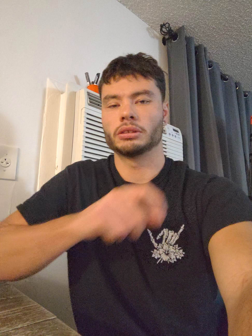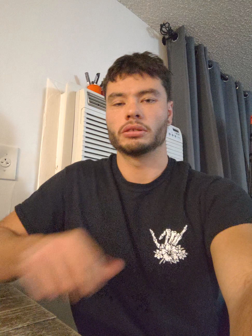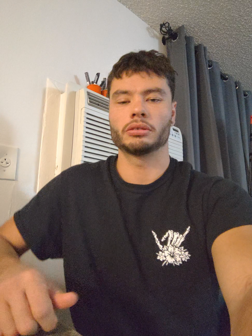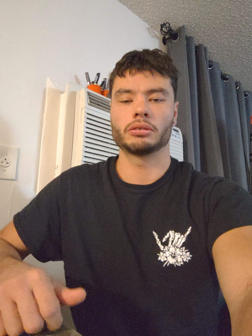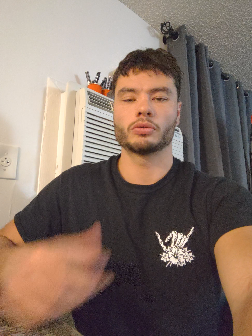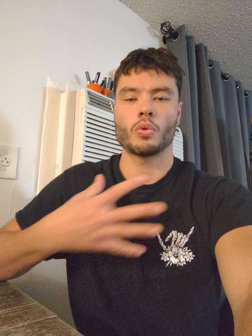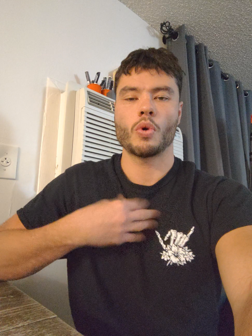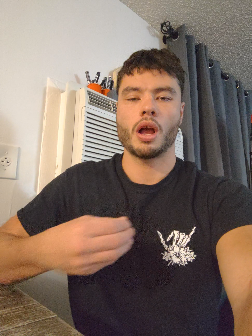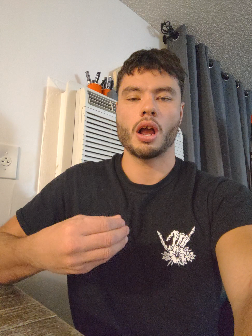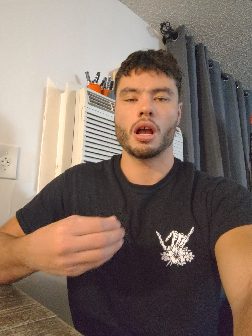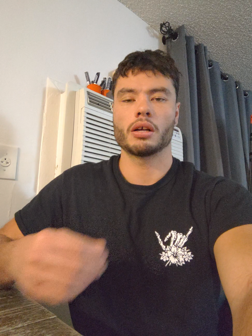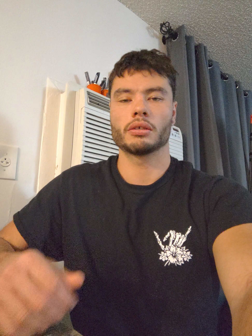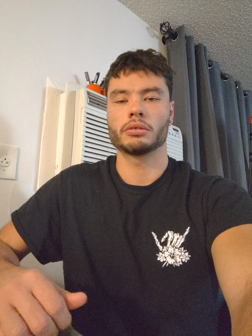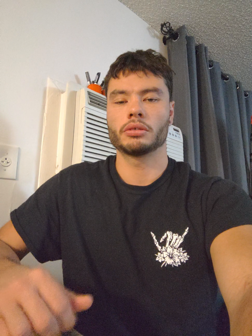white